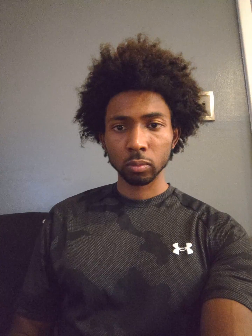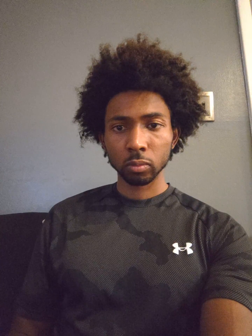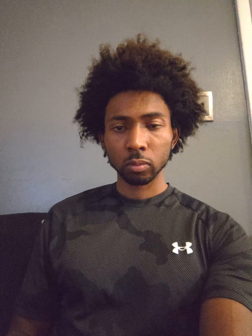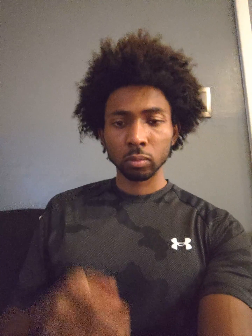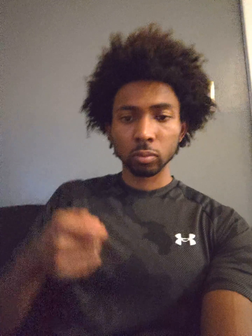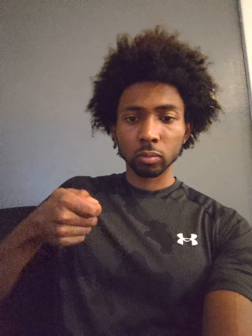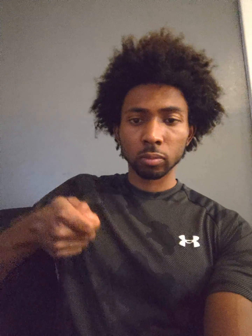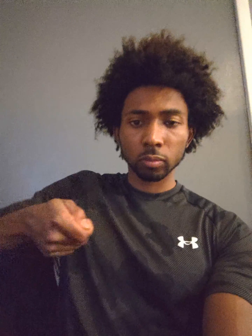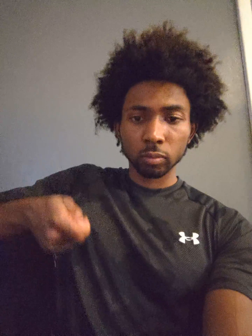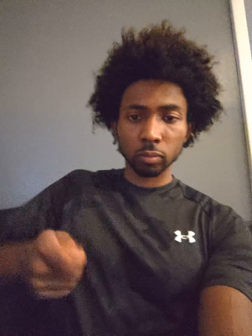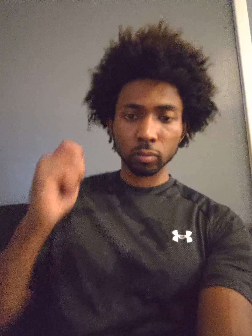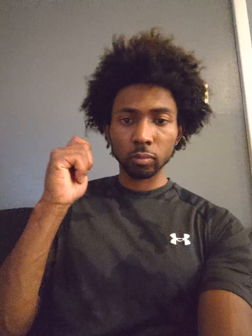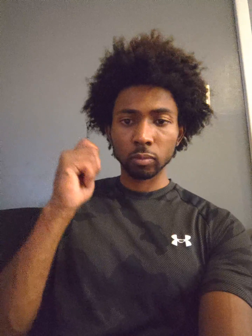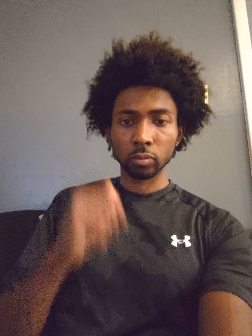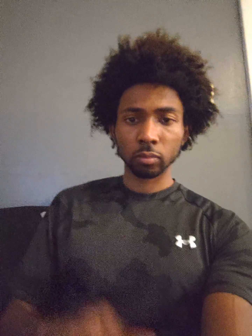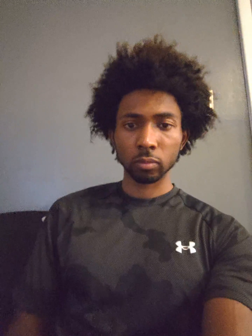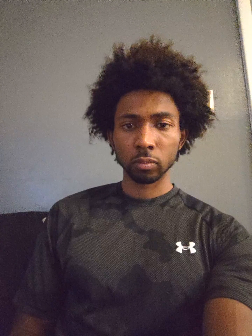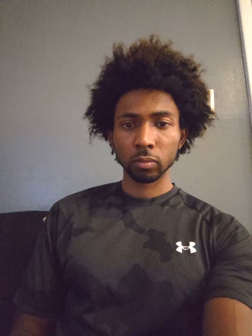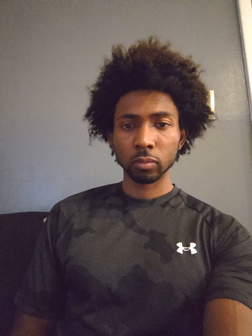shovel